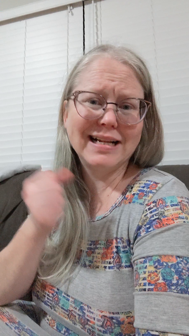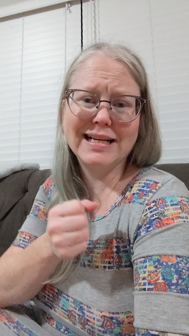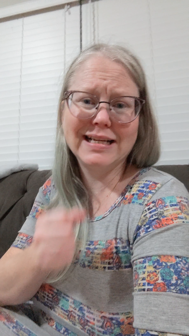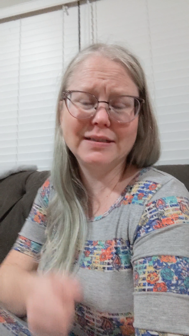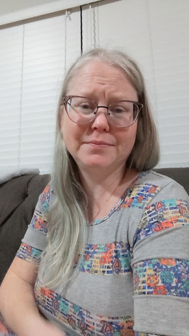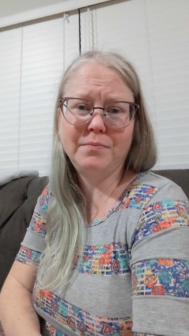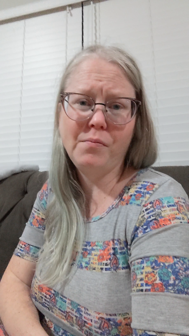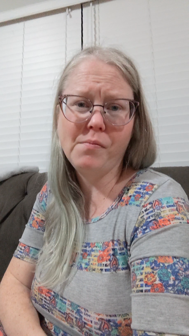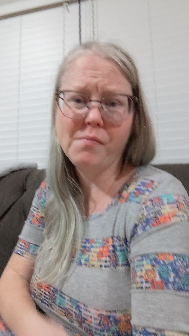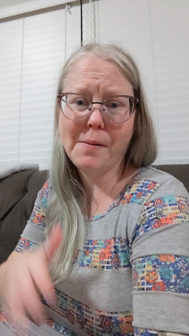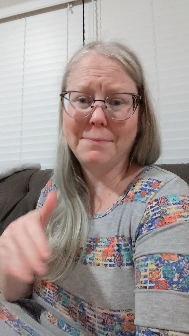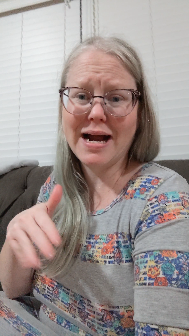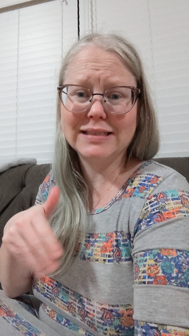pants